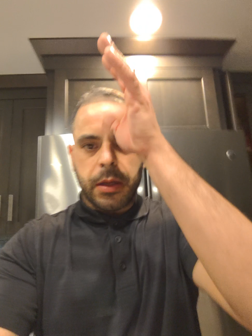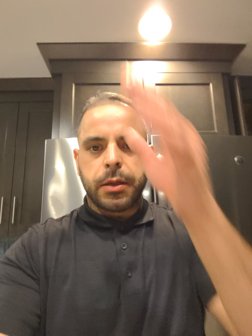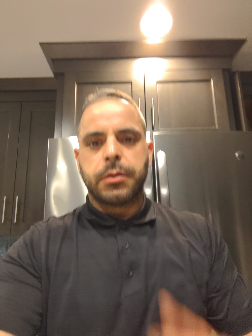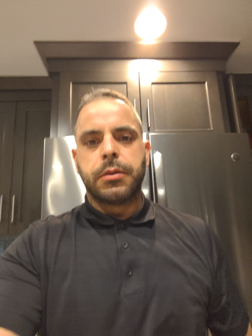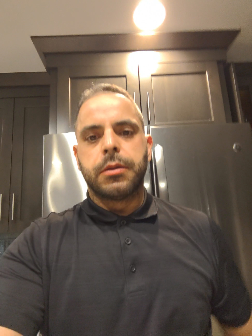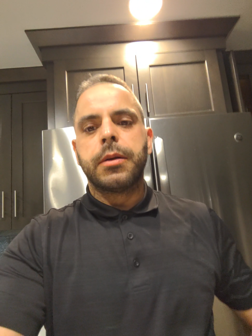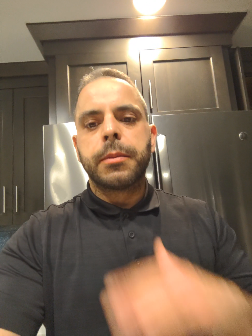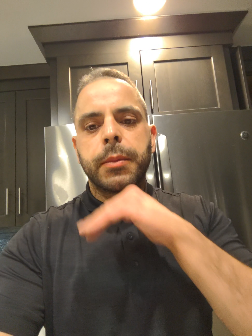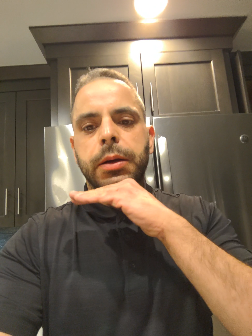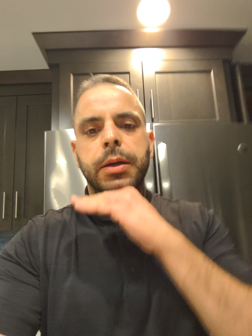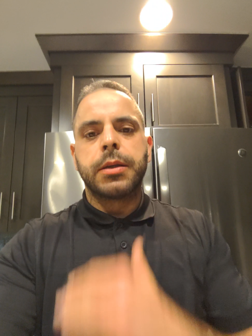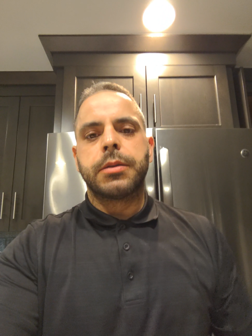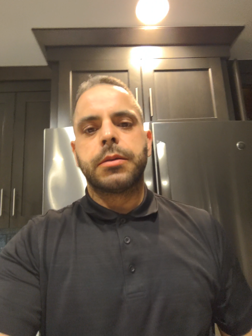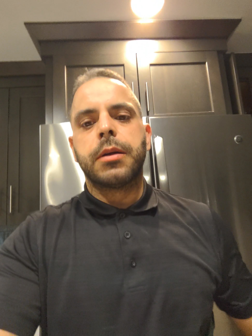pig